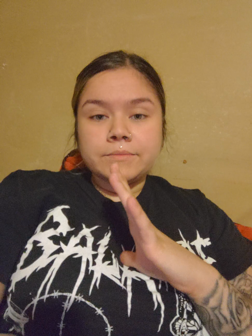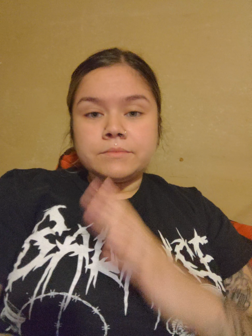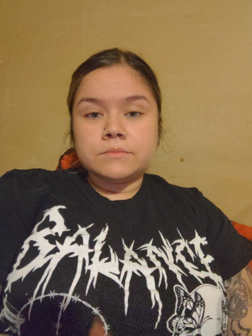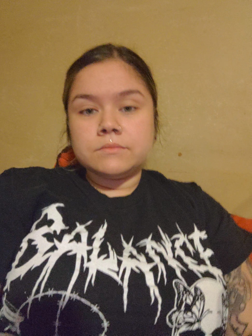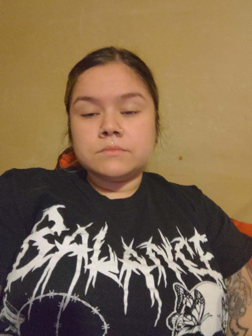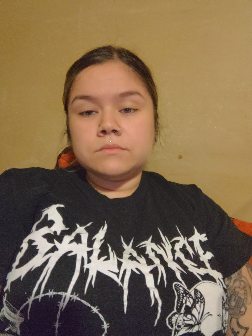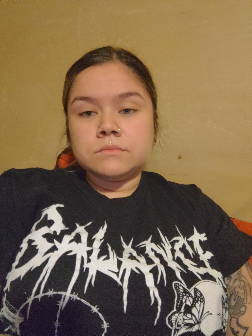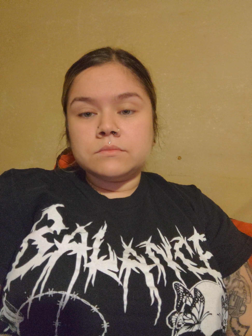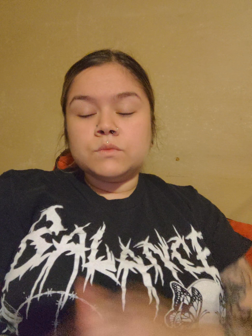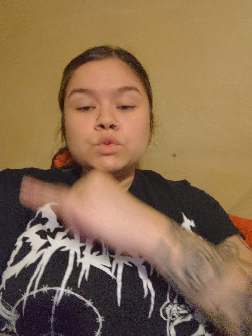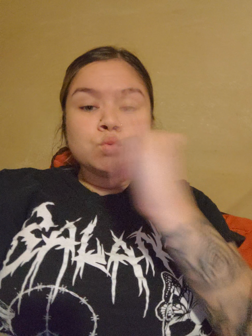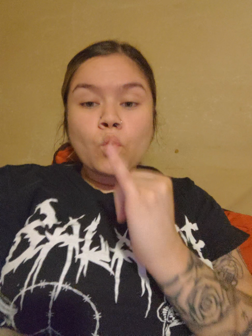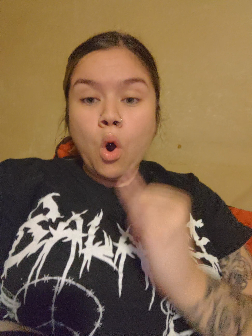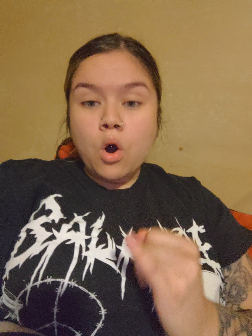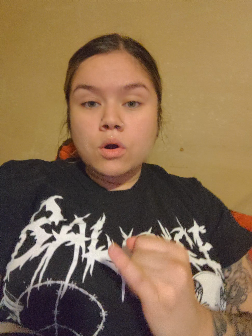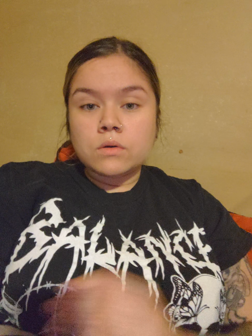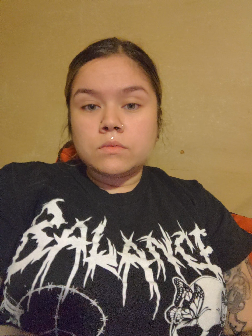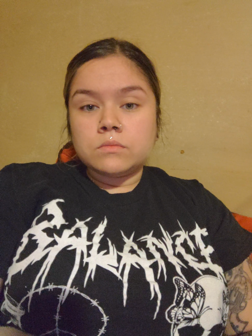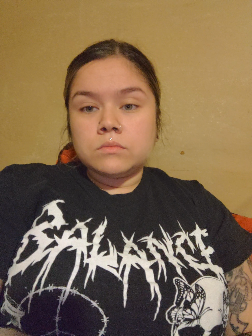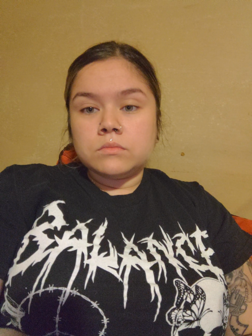draw